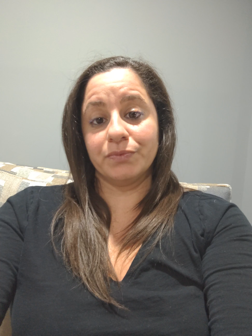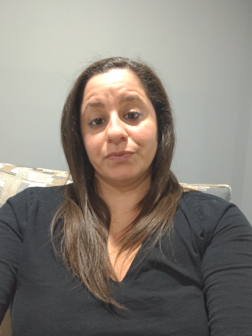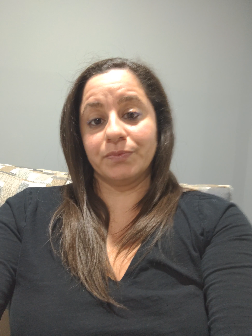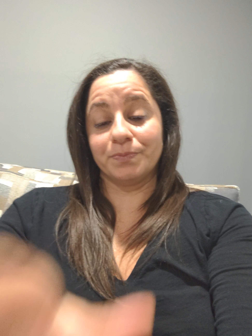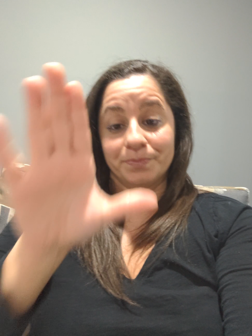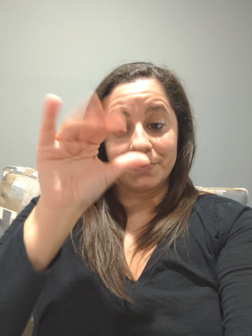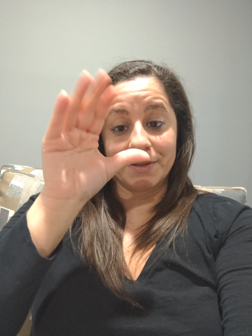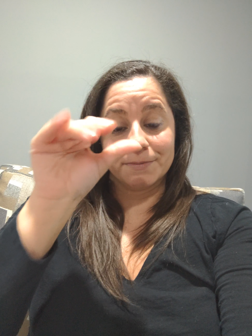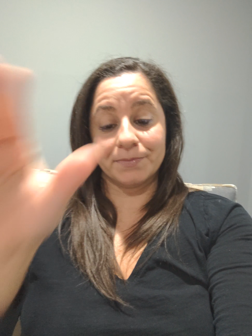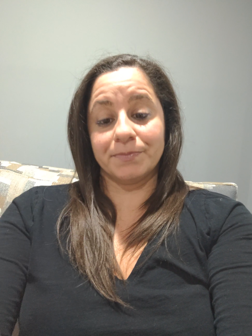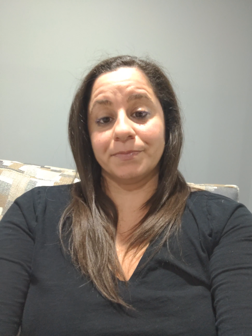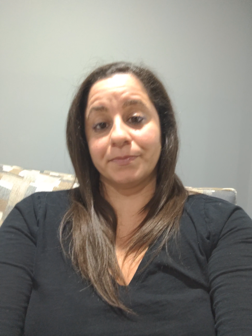bye